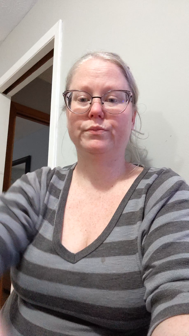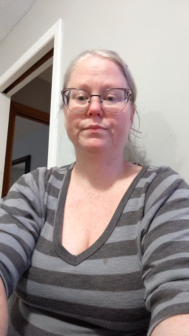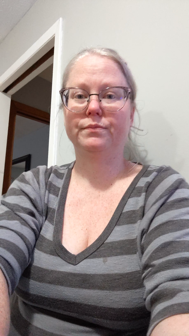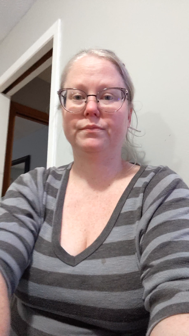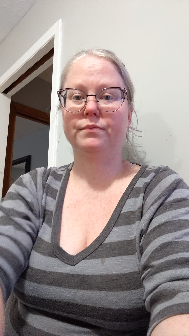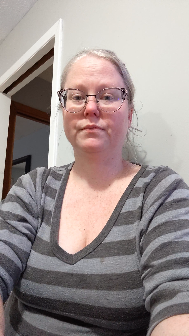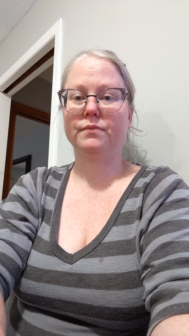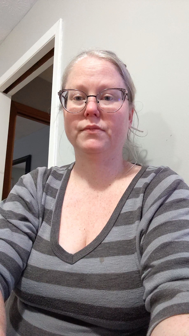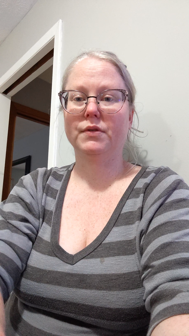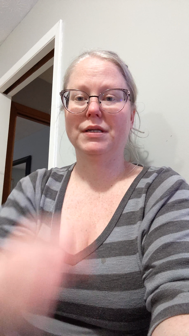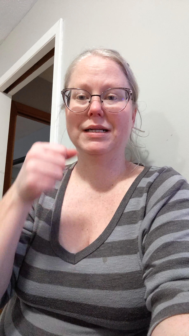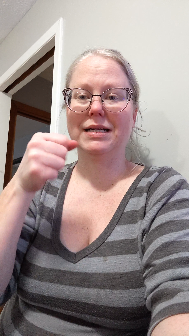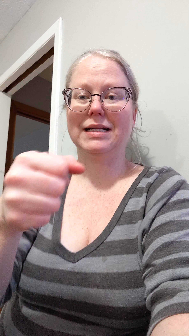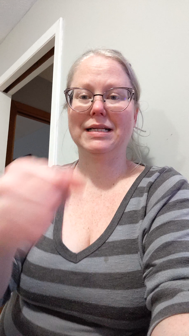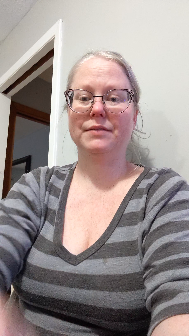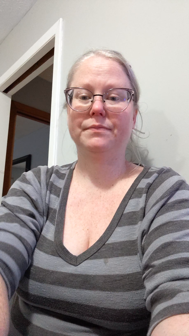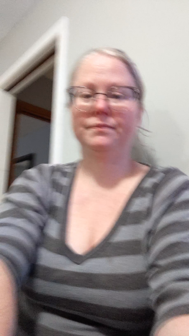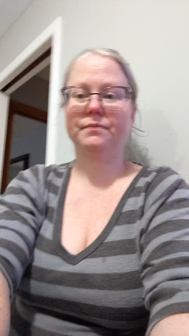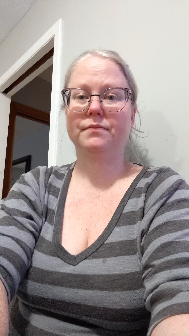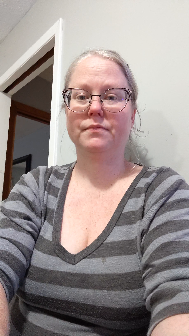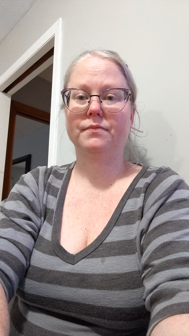hit